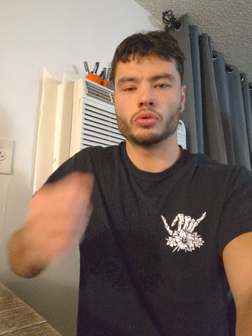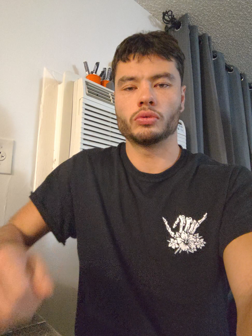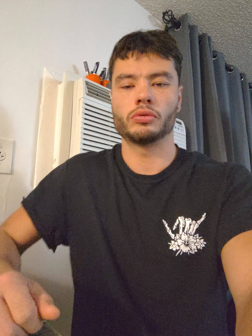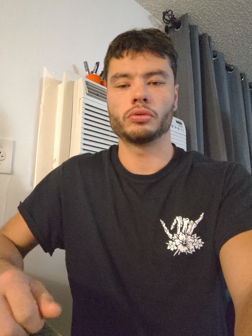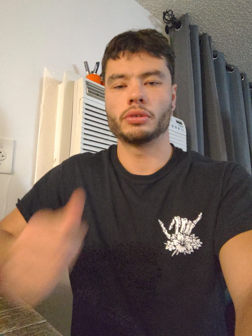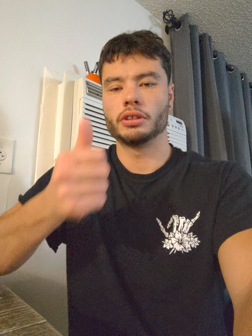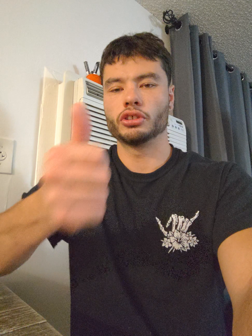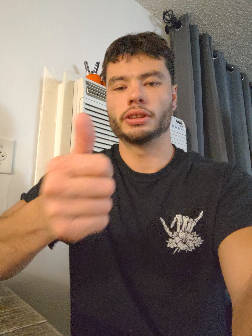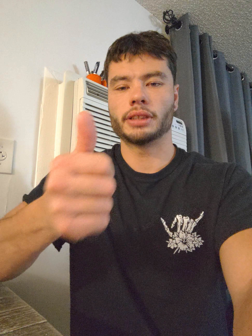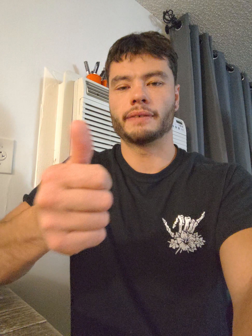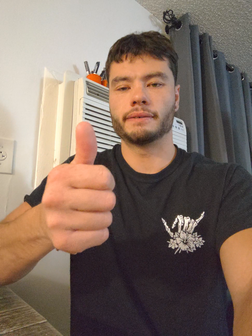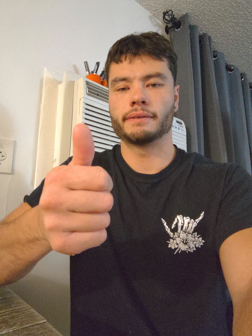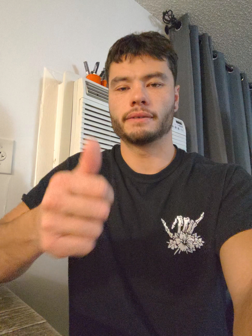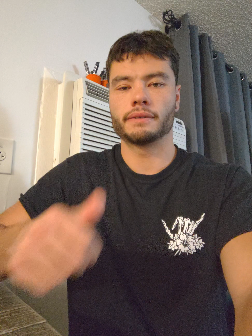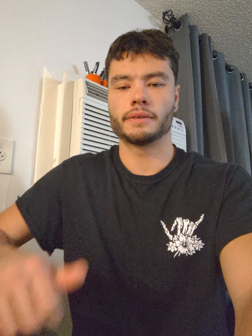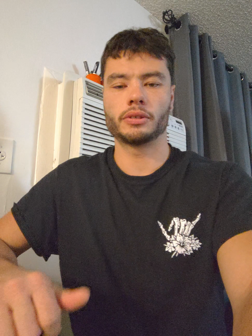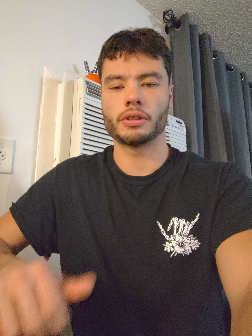yourself